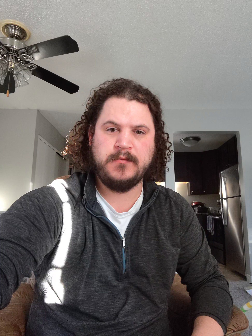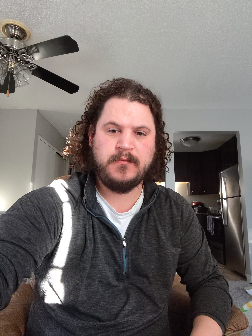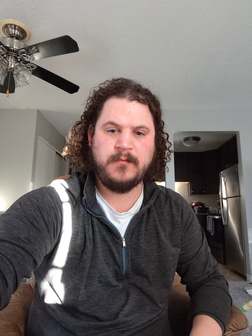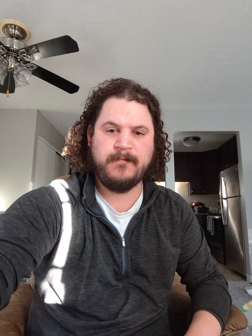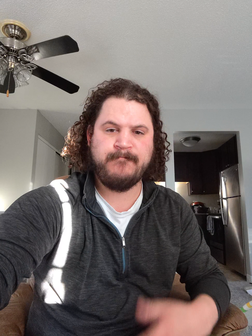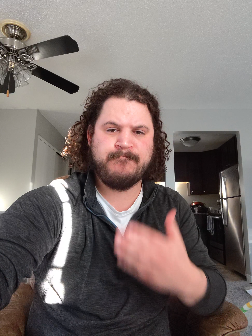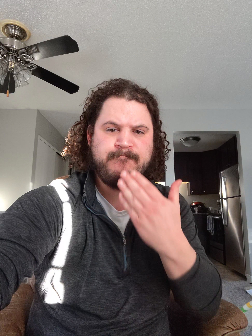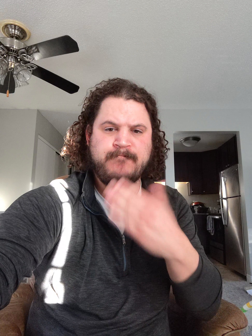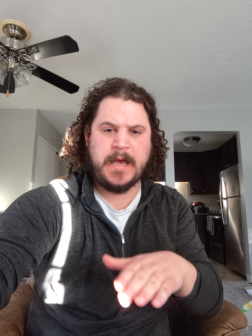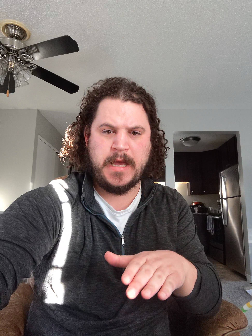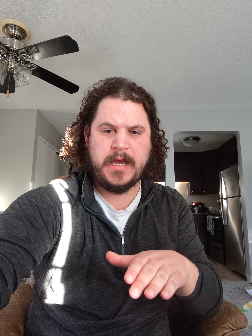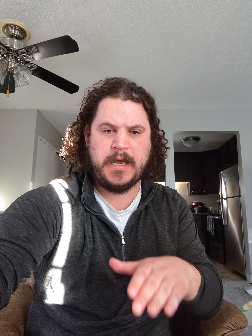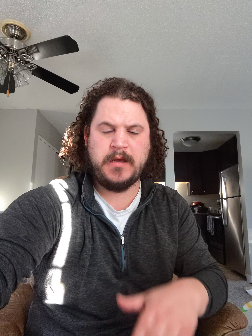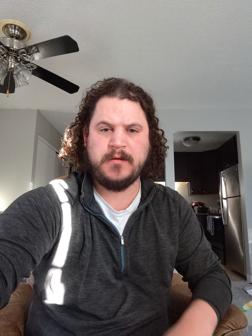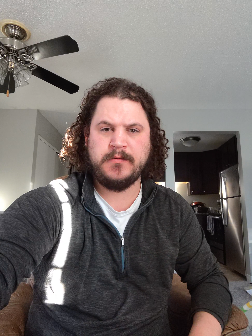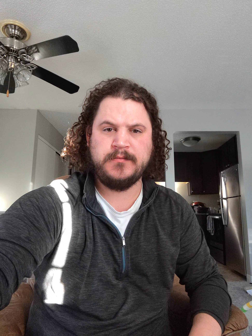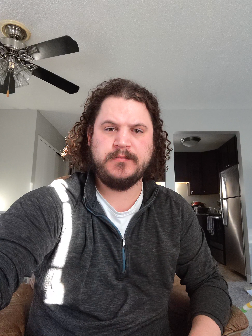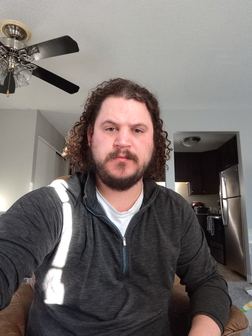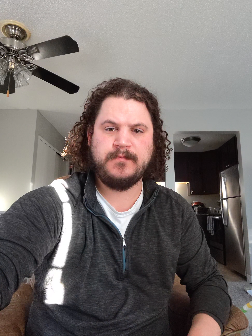bad